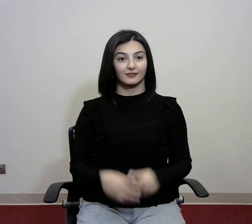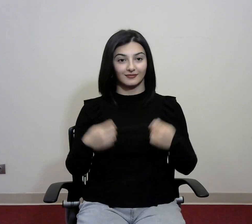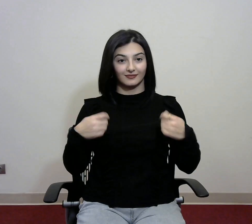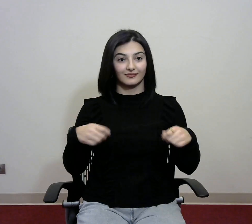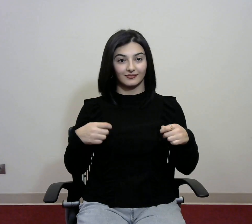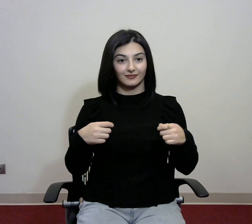satıcı